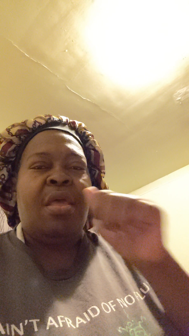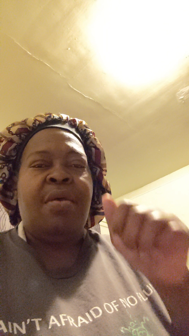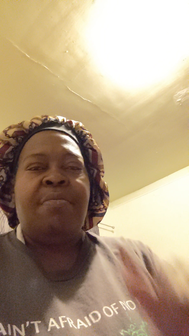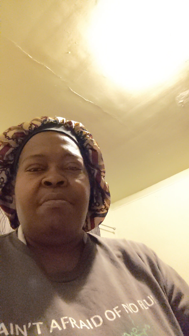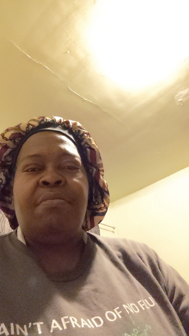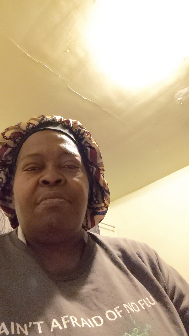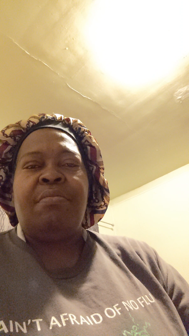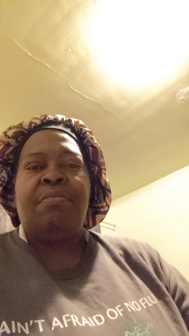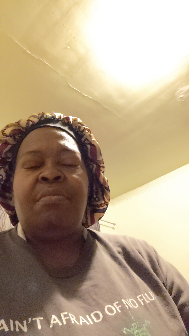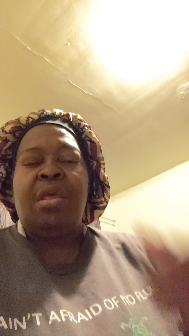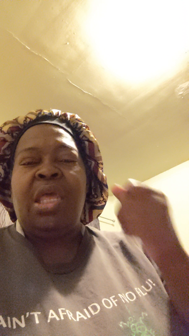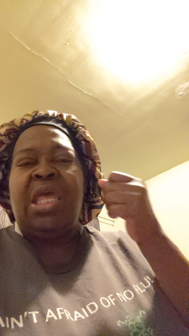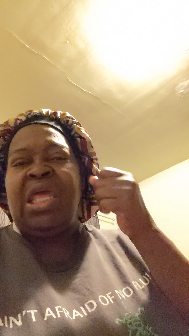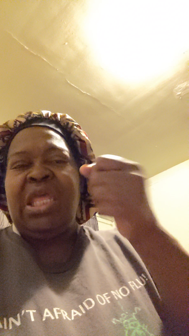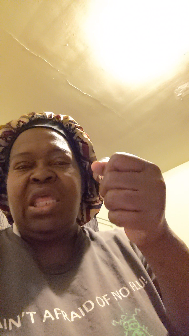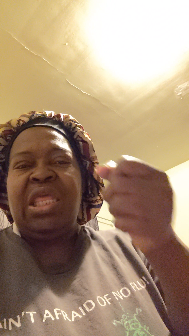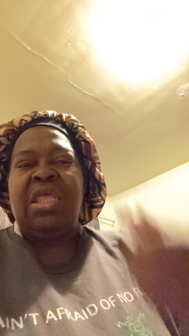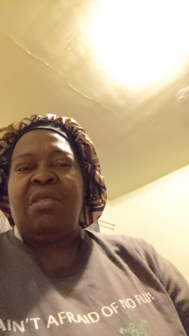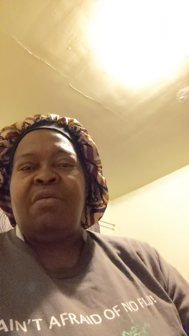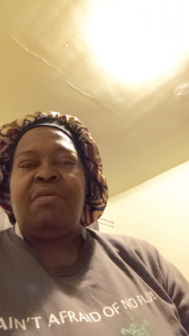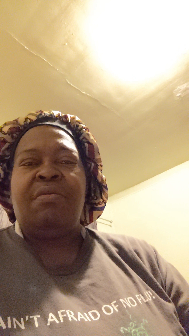hit